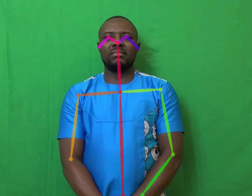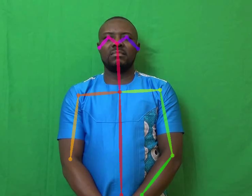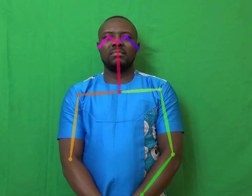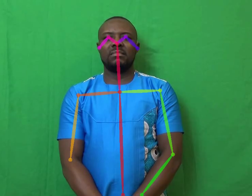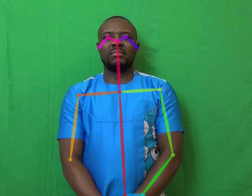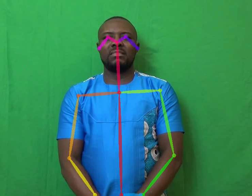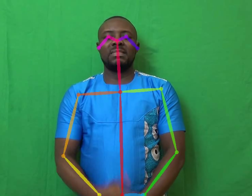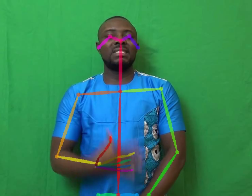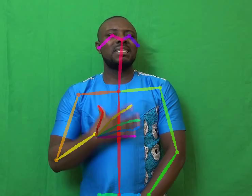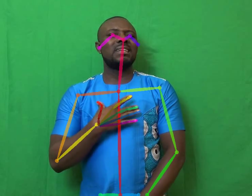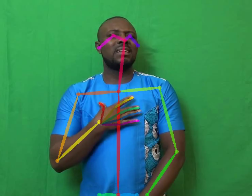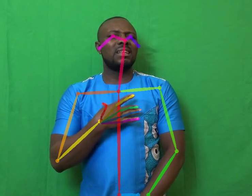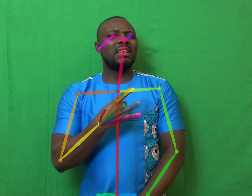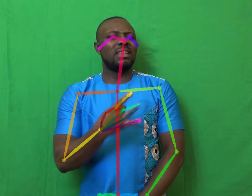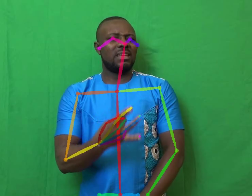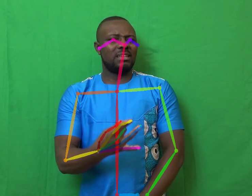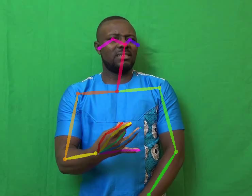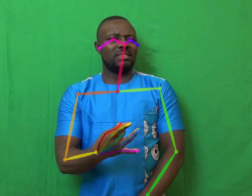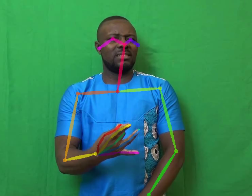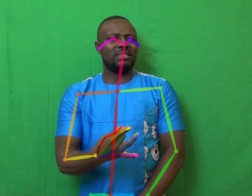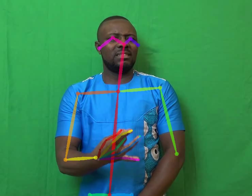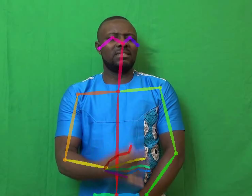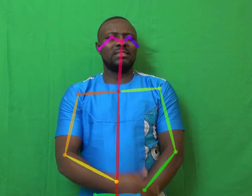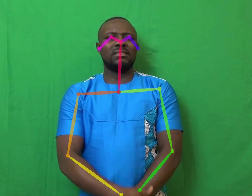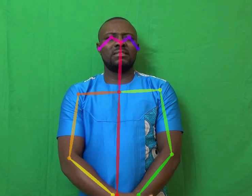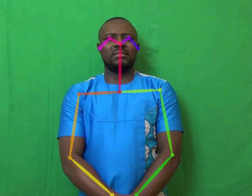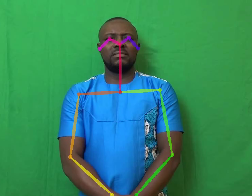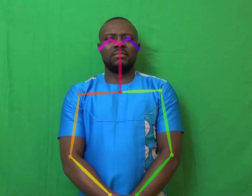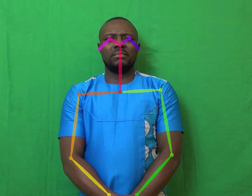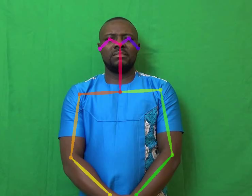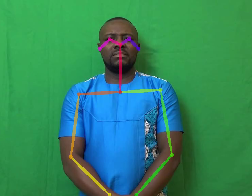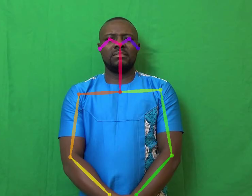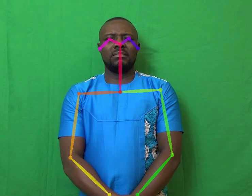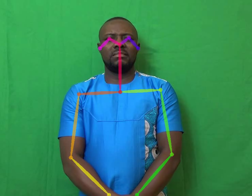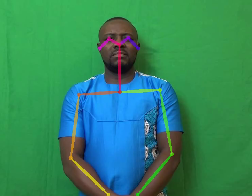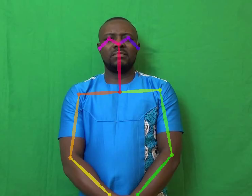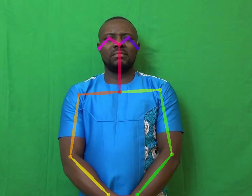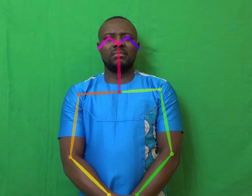like